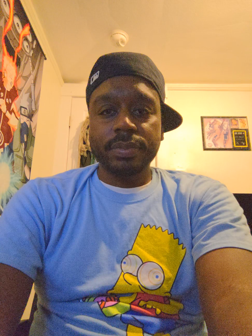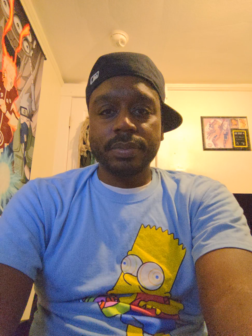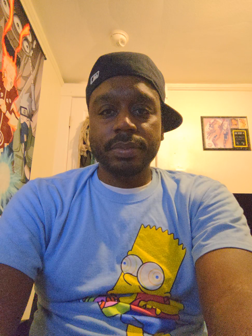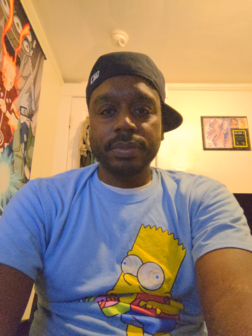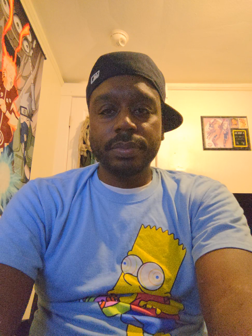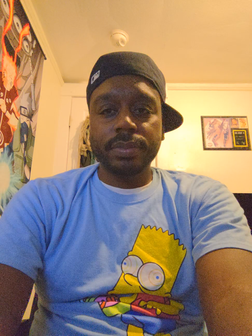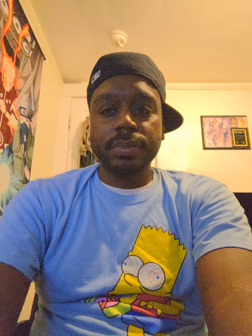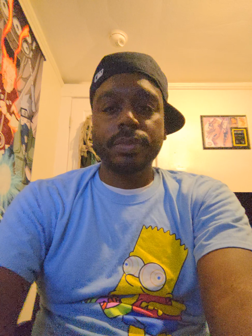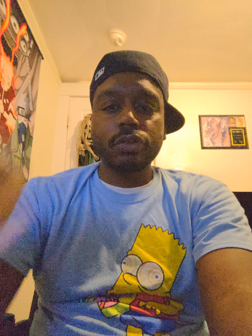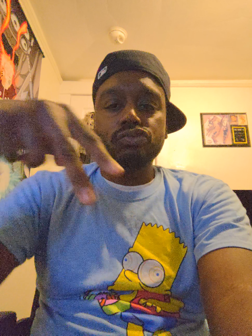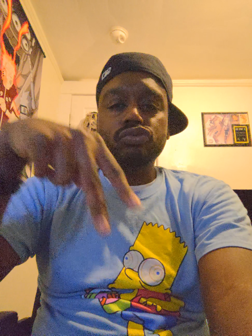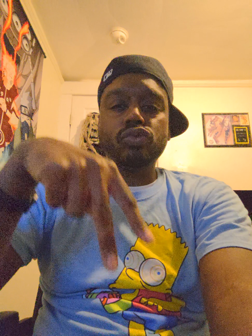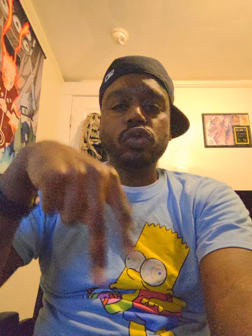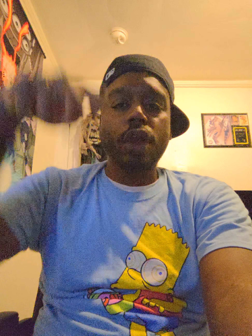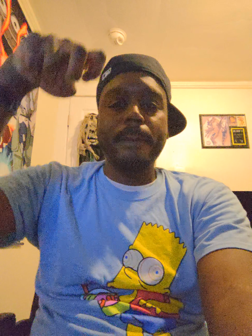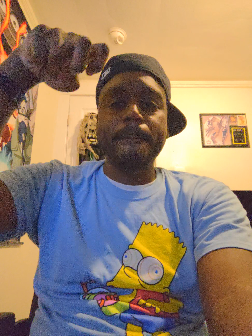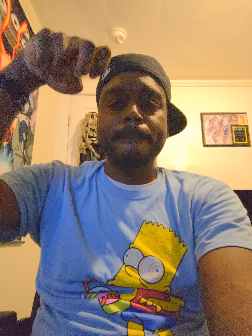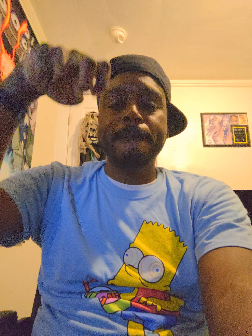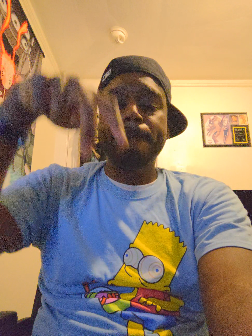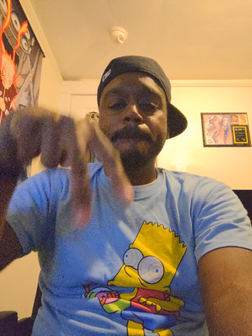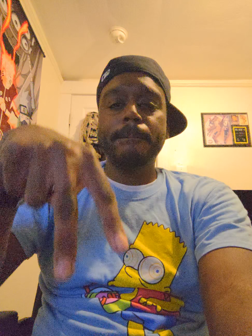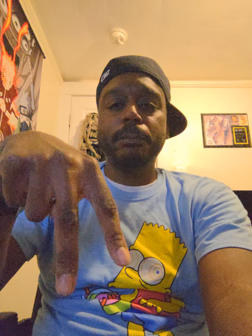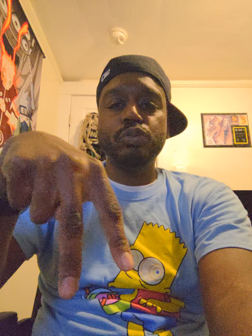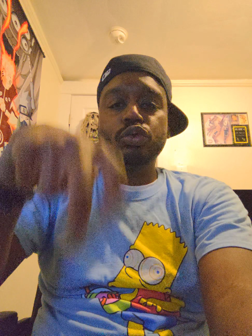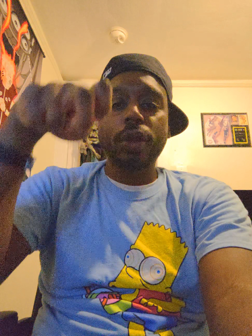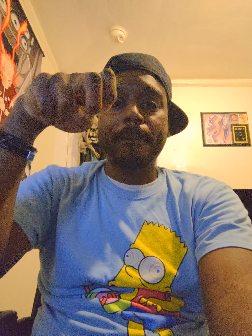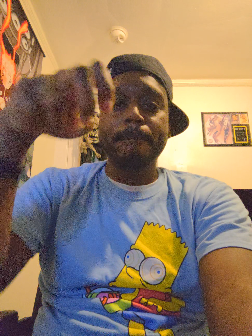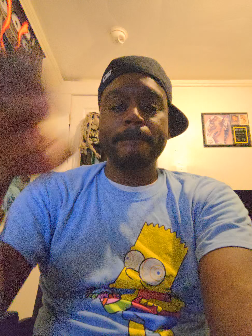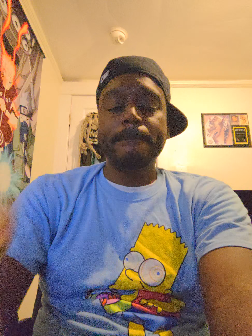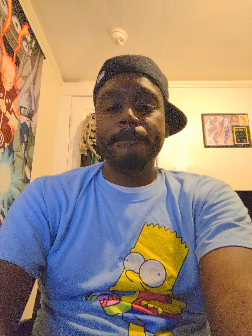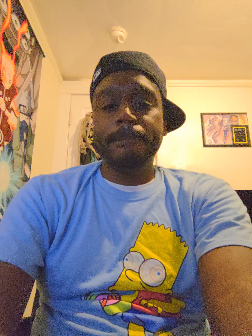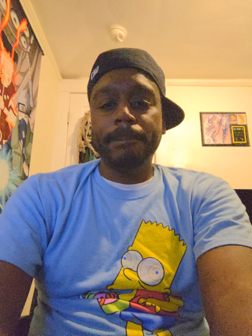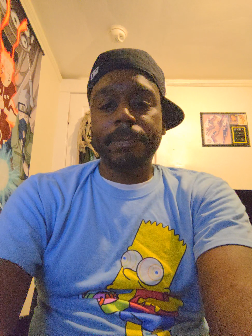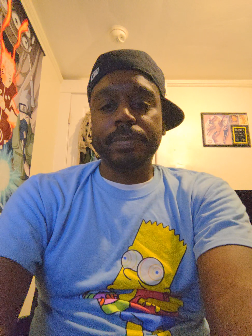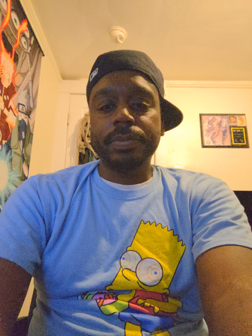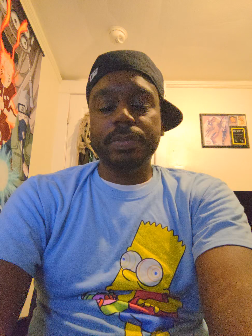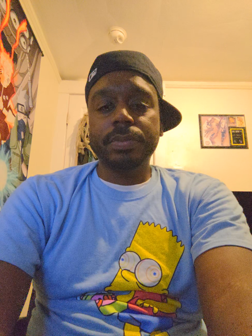jump